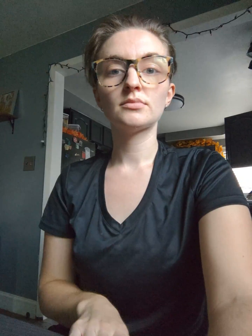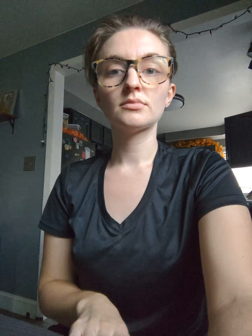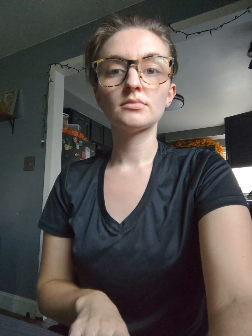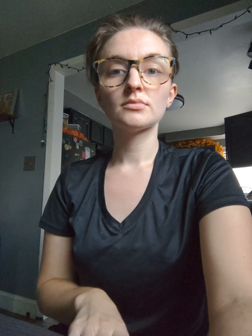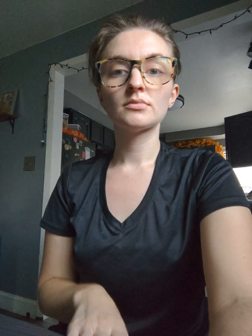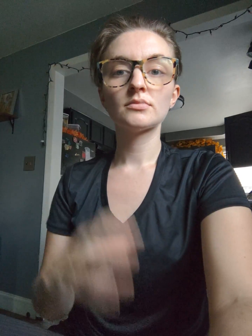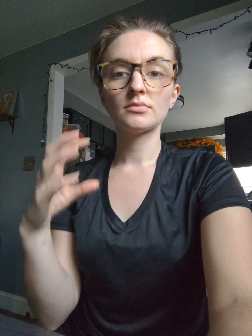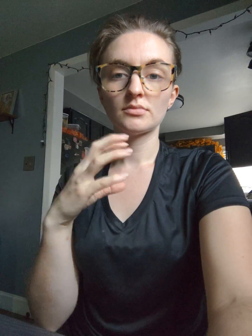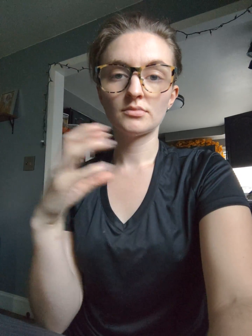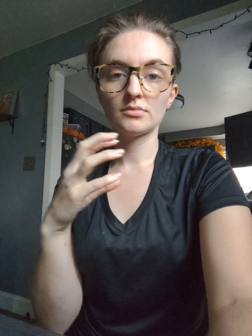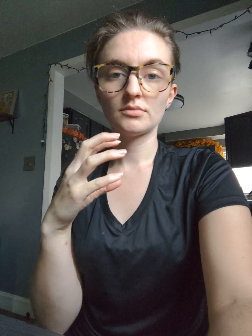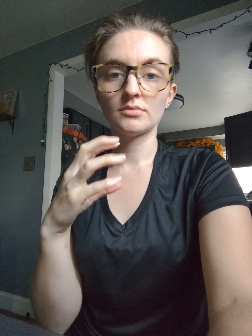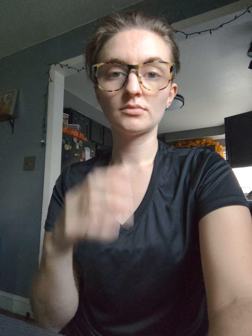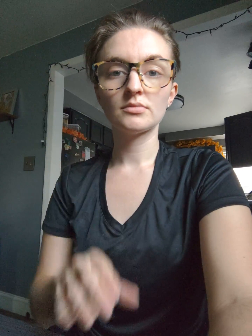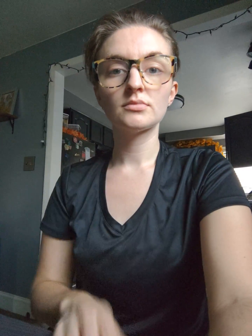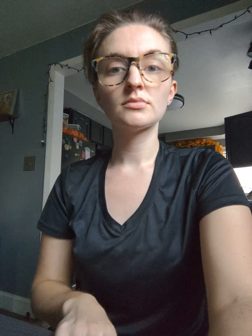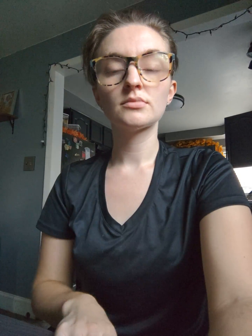ball